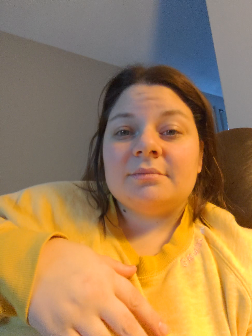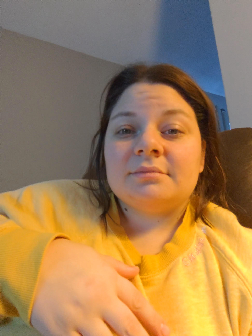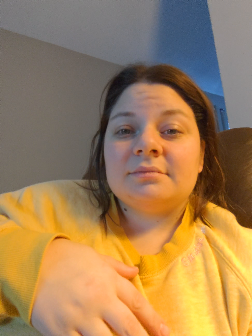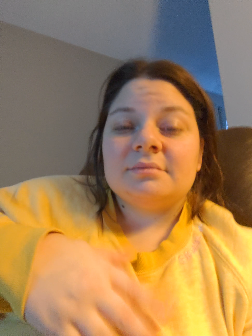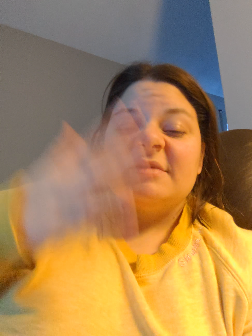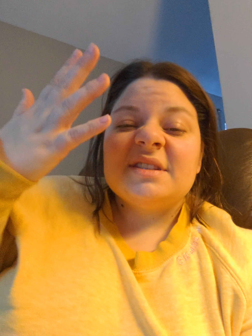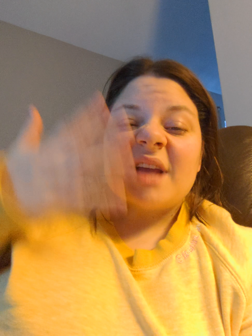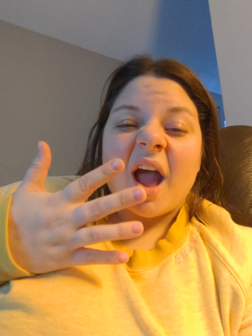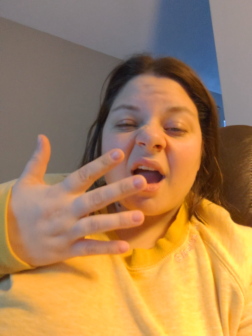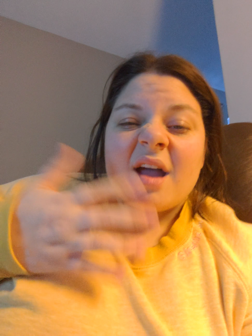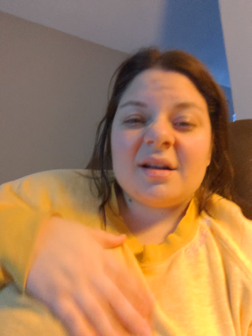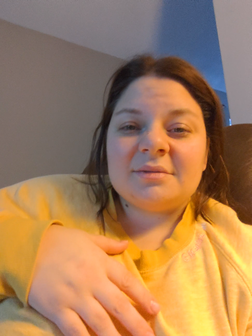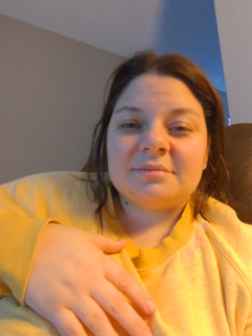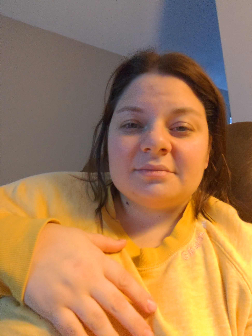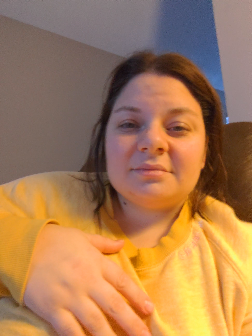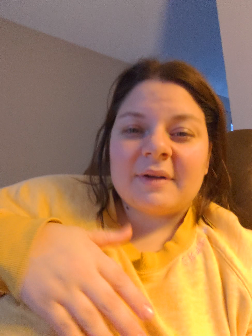sad